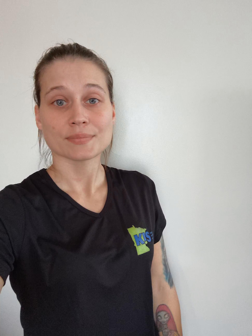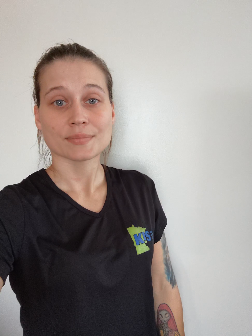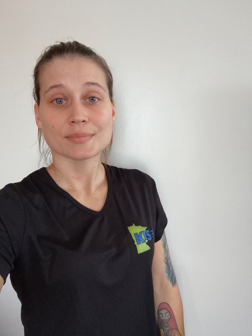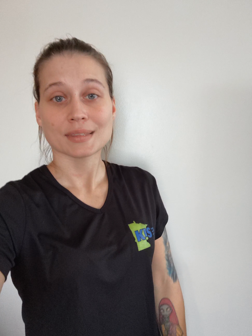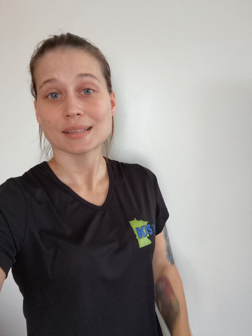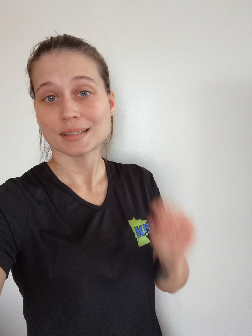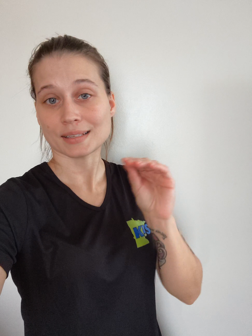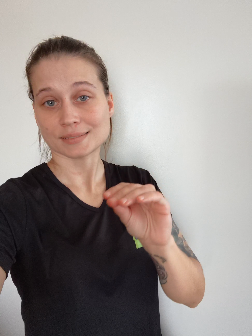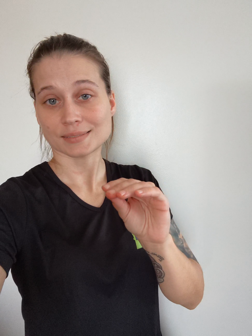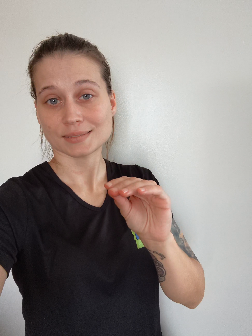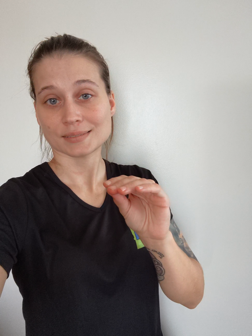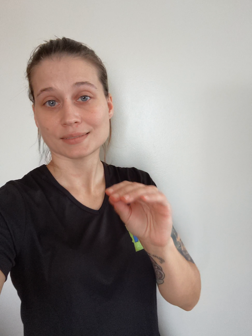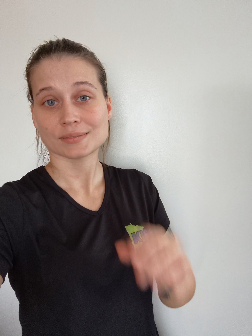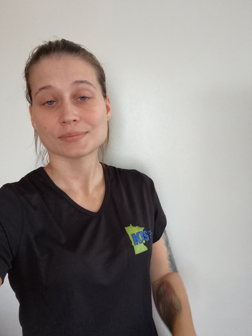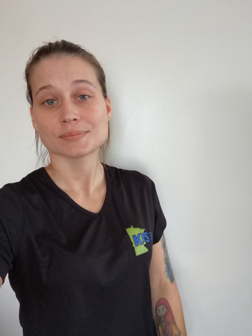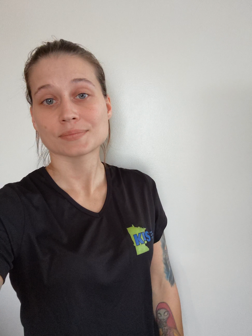kiss